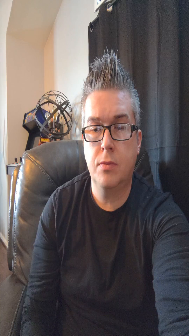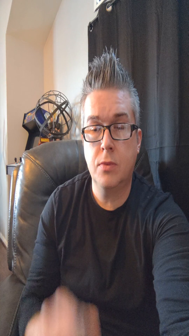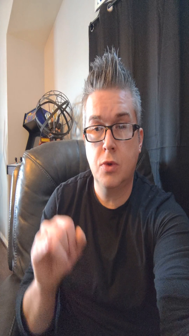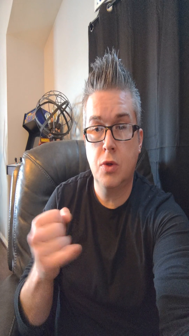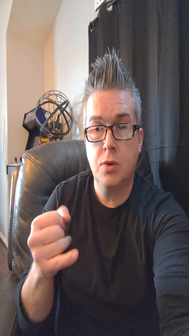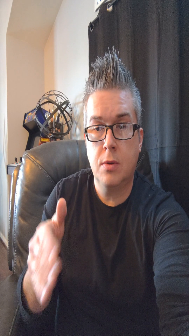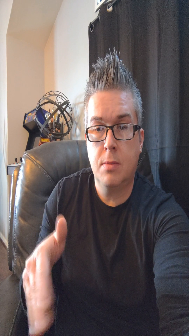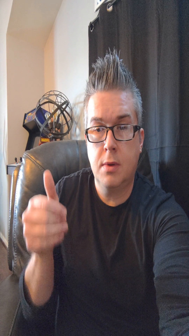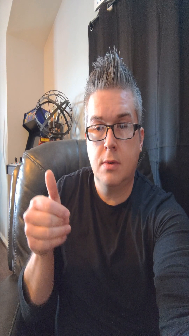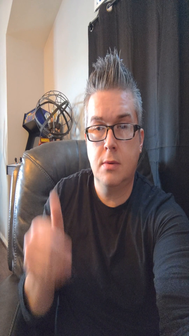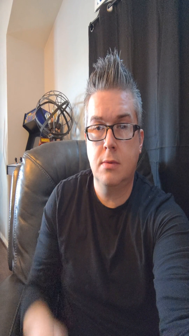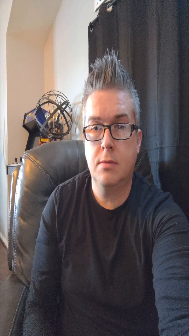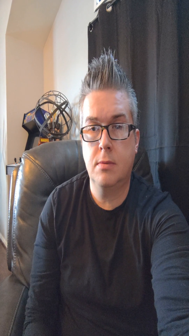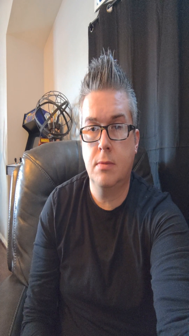jeans